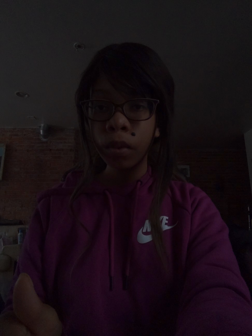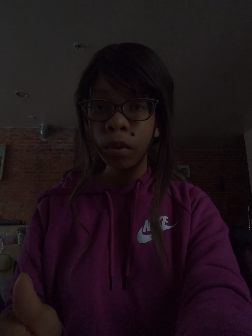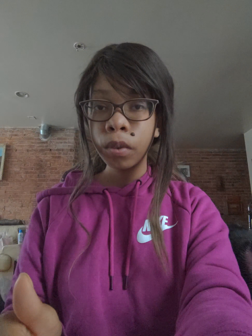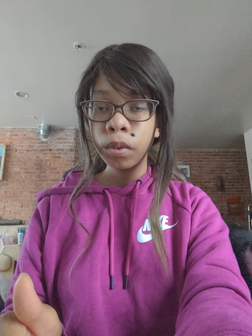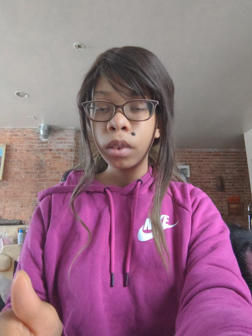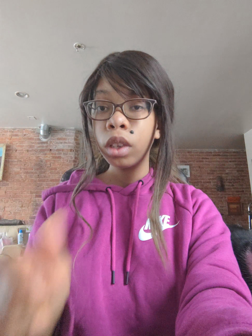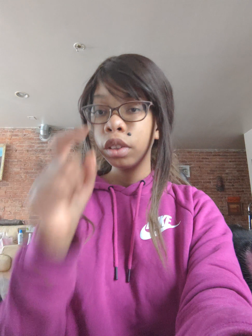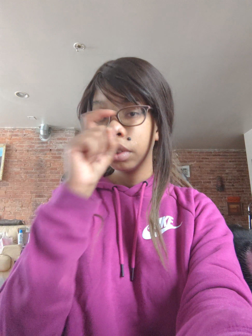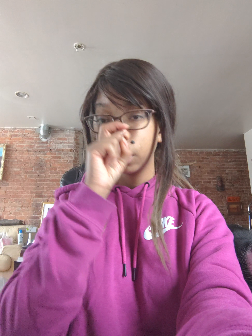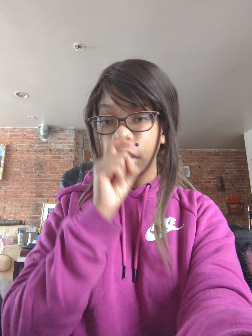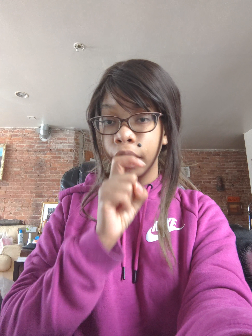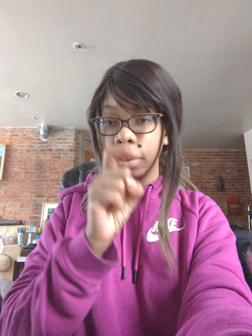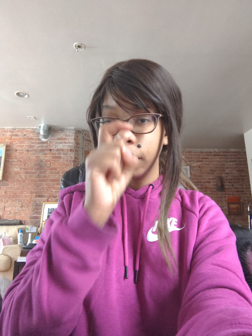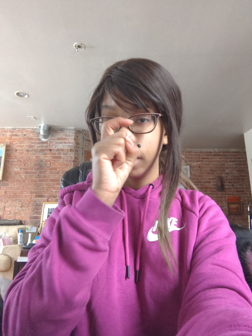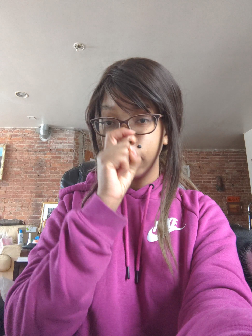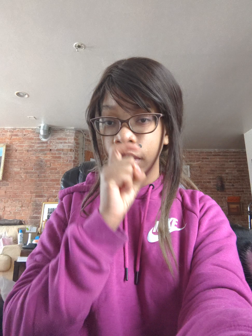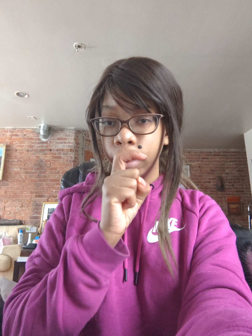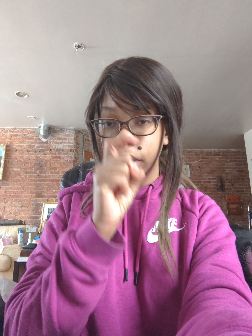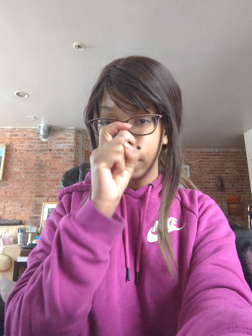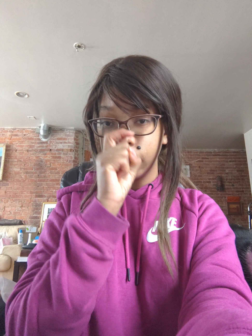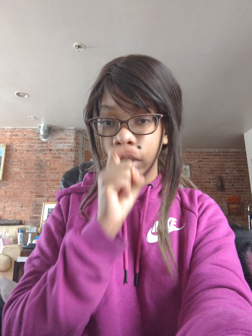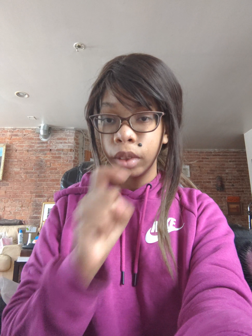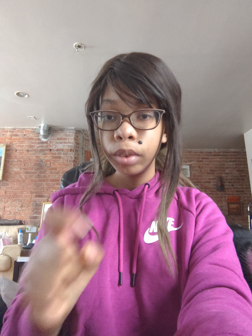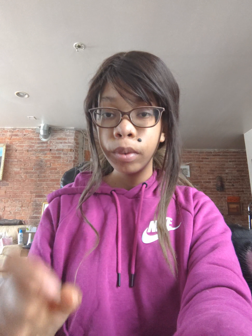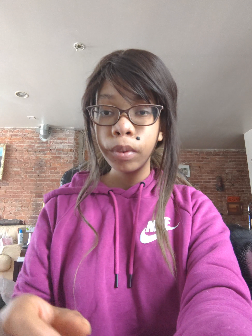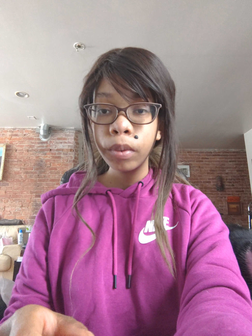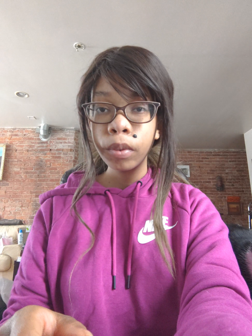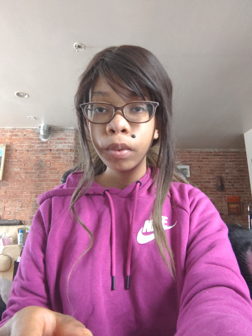doll